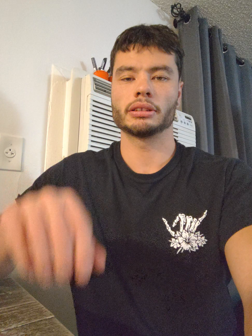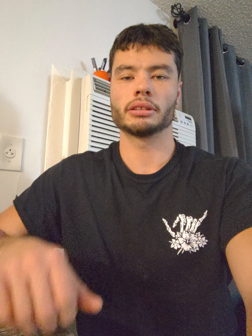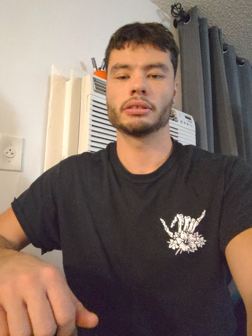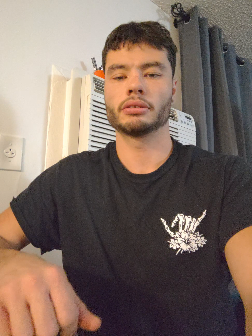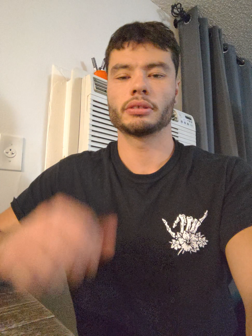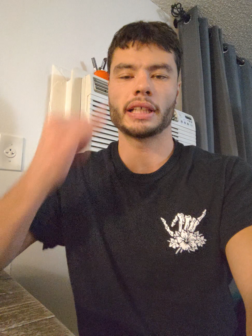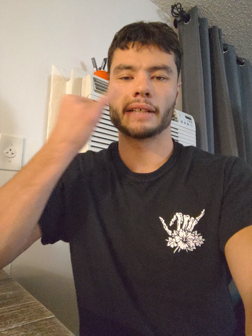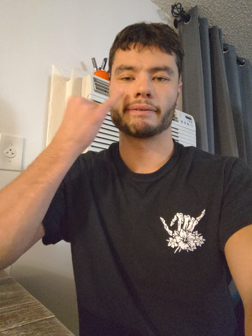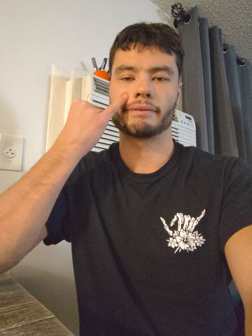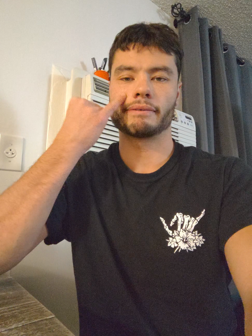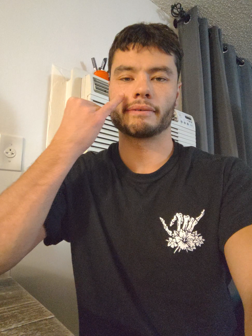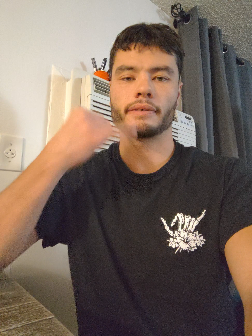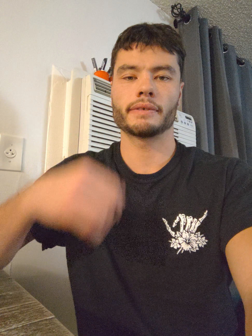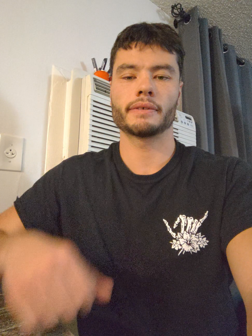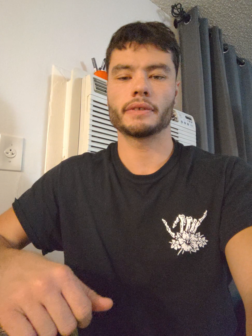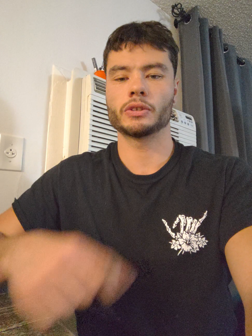if